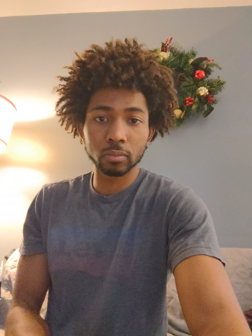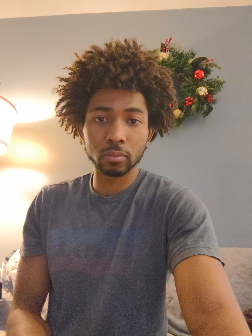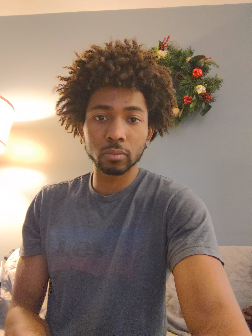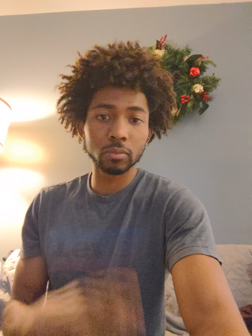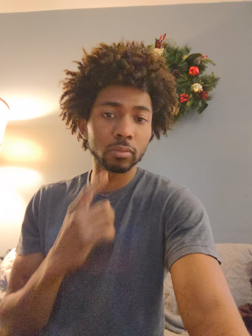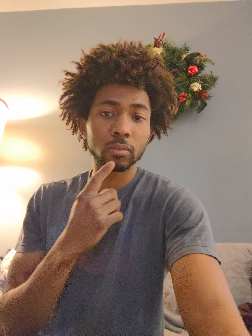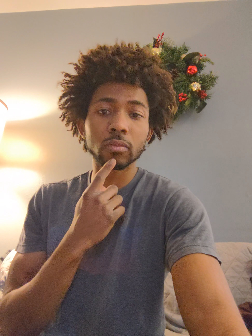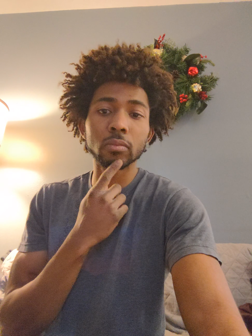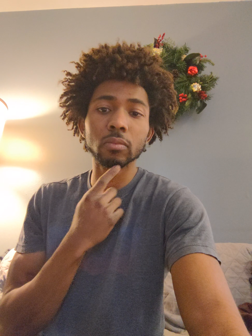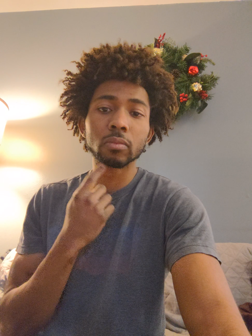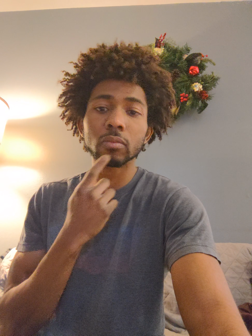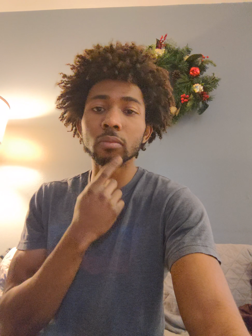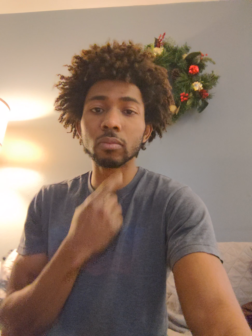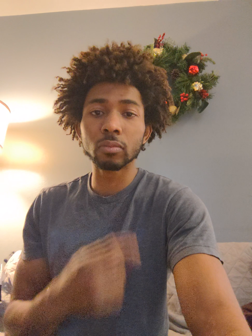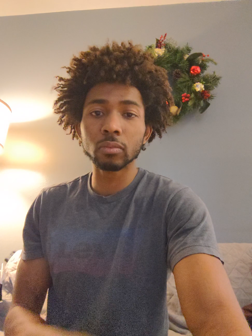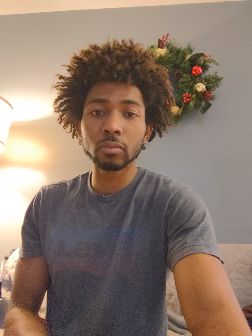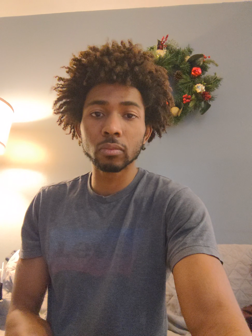chin